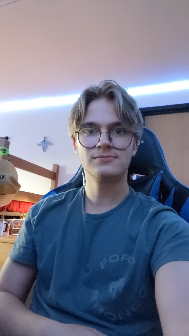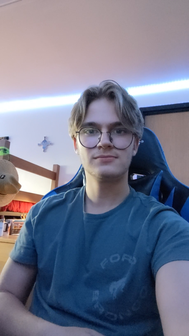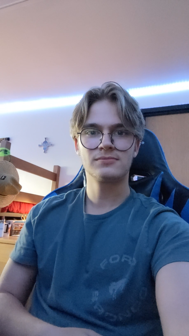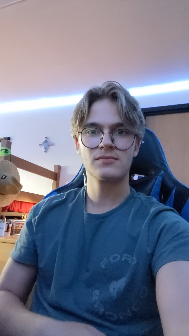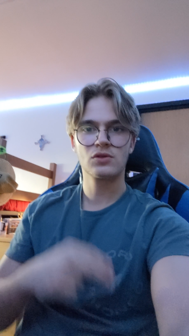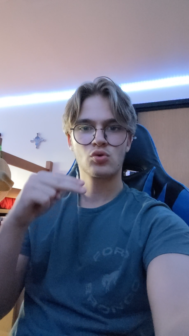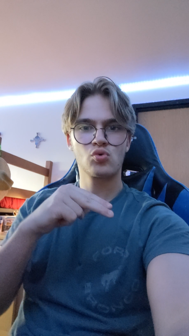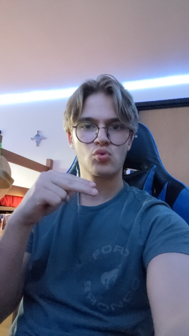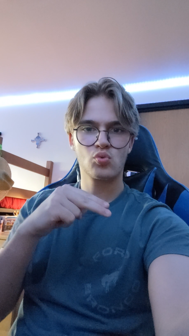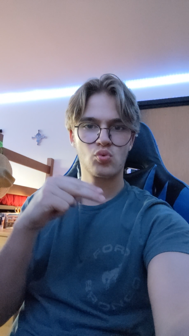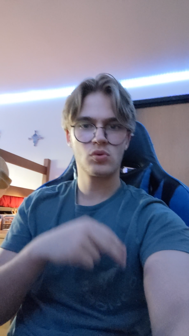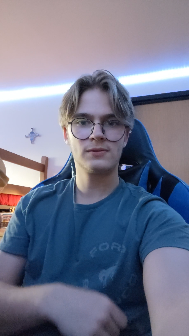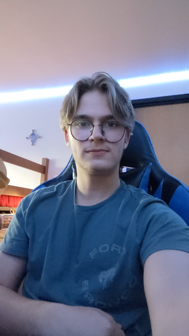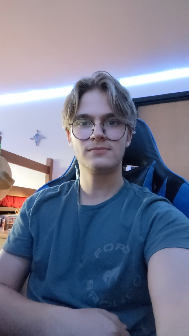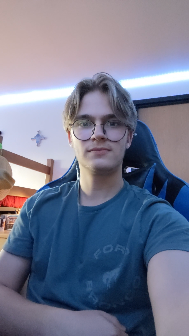nurse